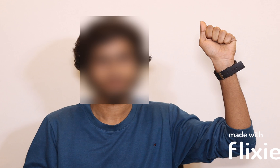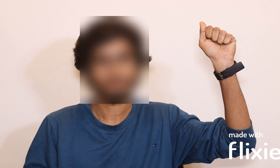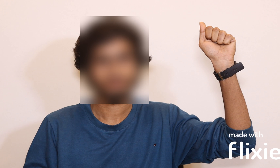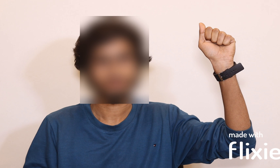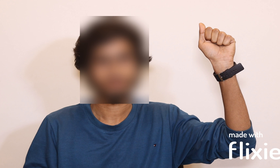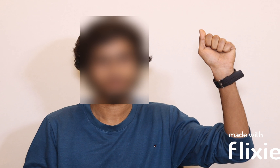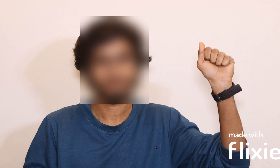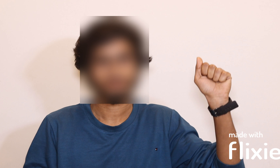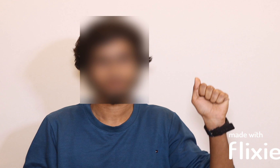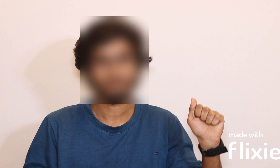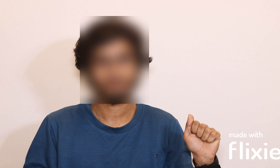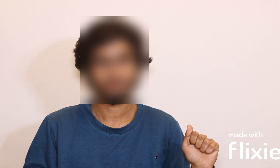آ